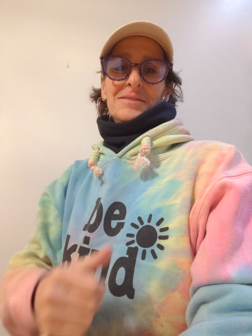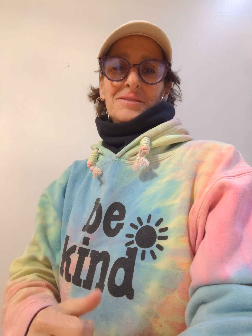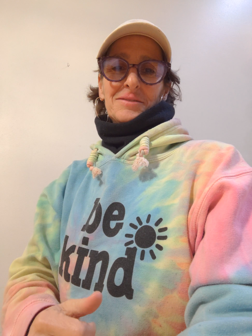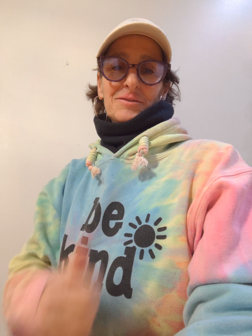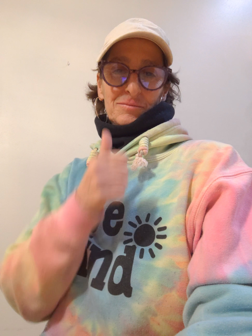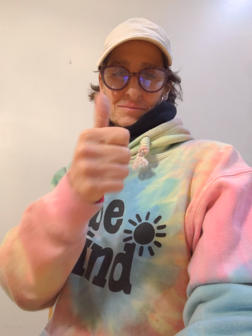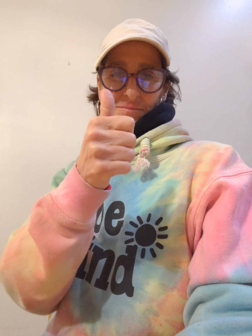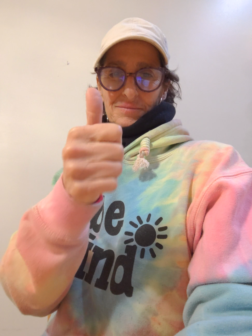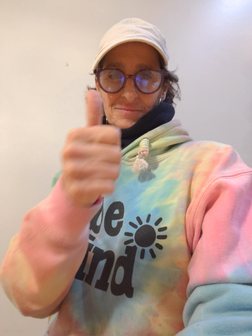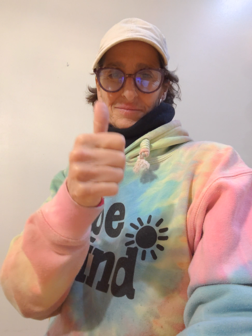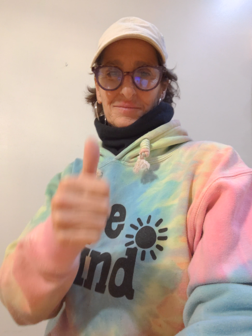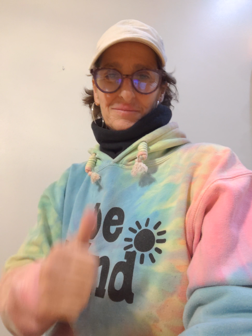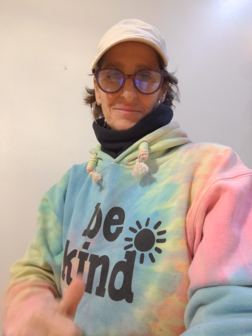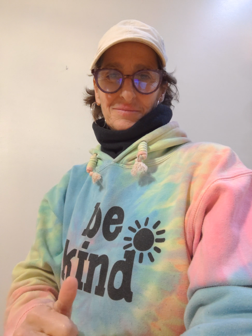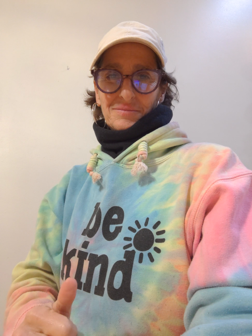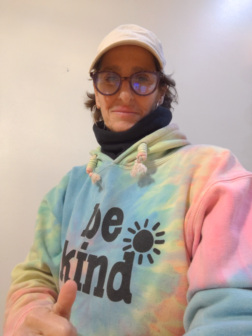yourself